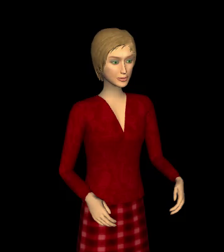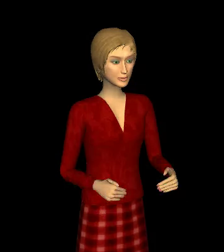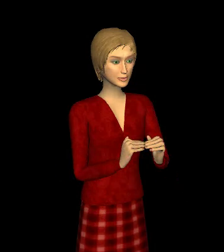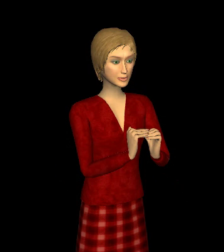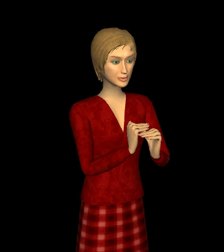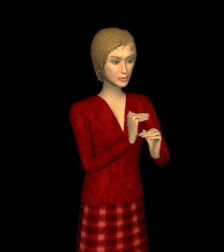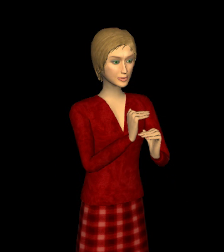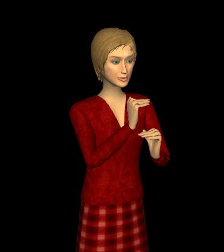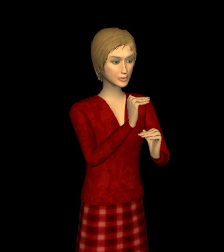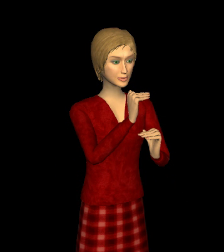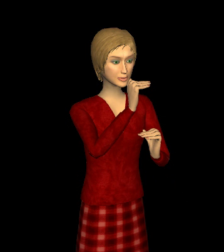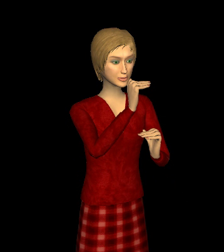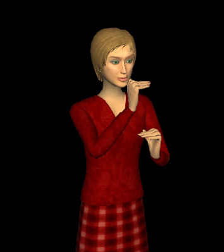طابق